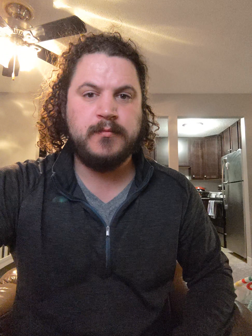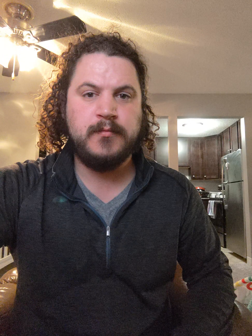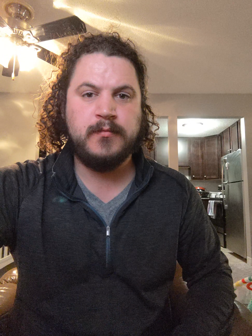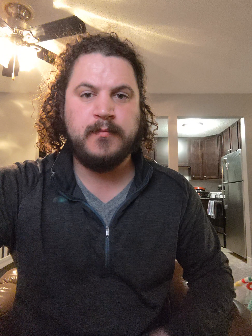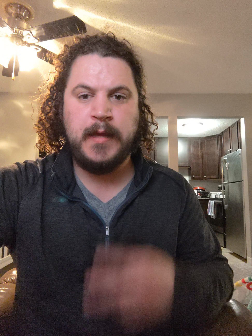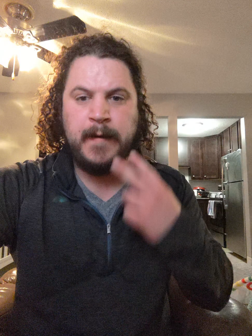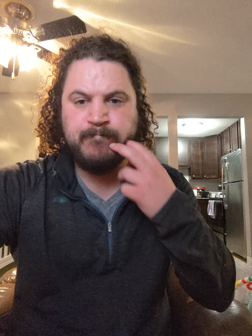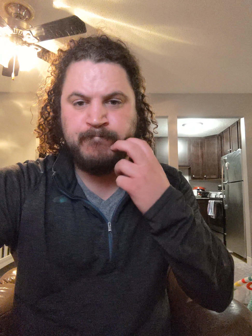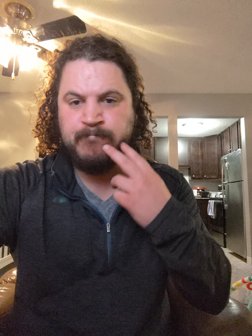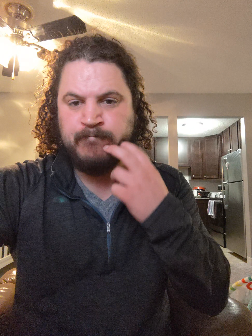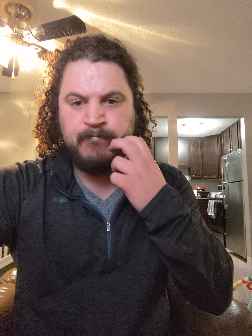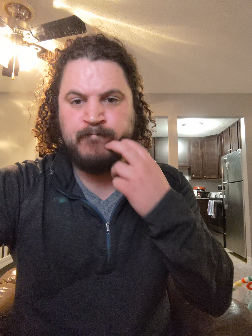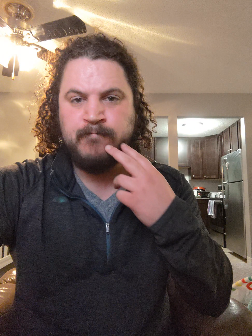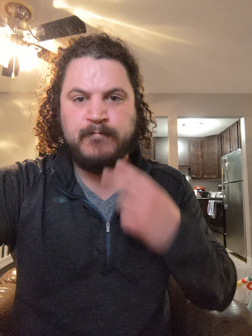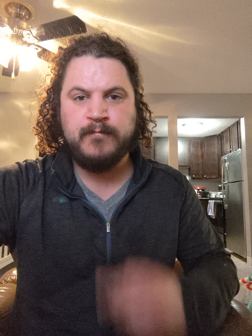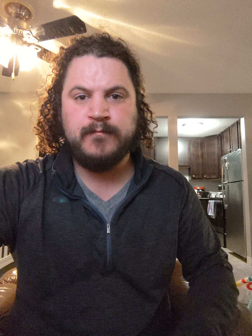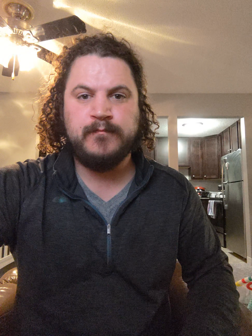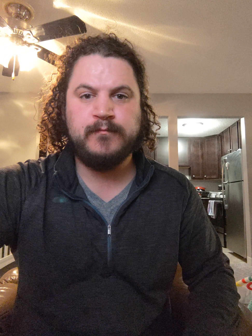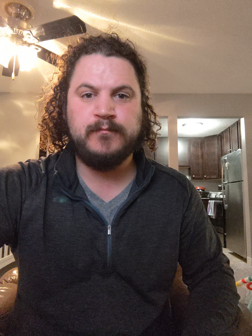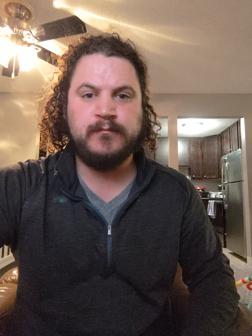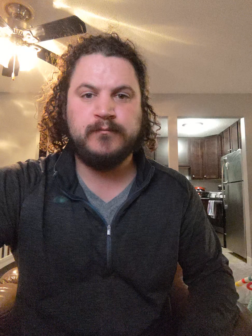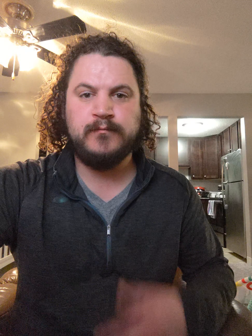gum